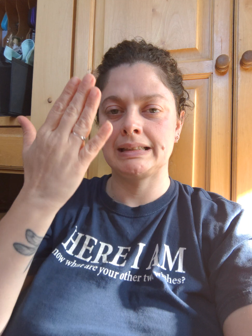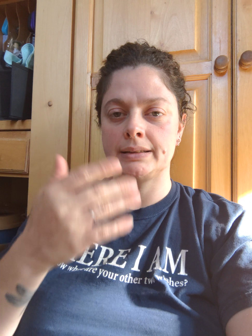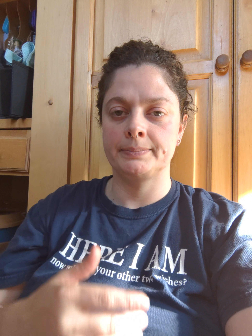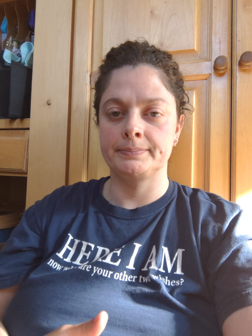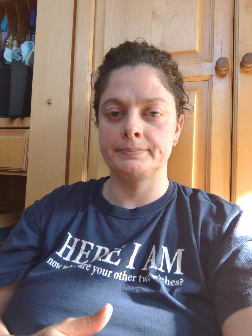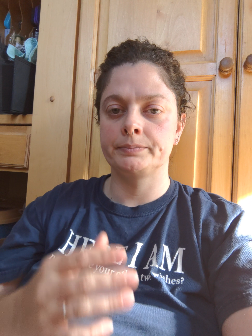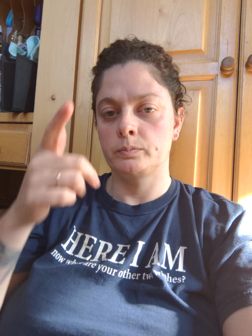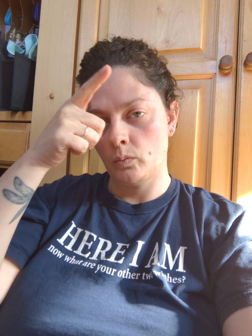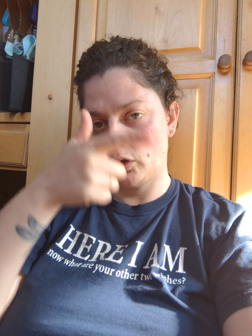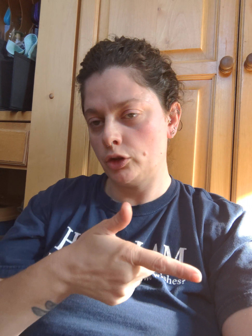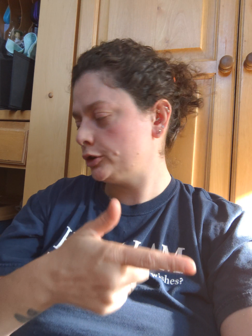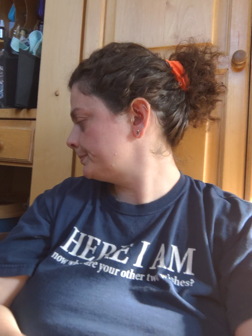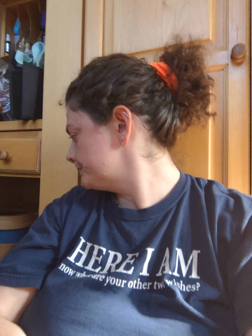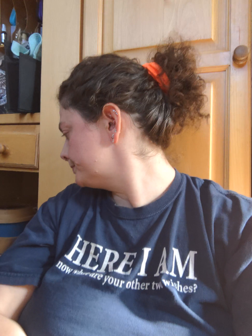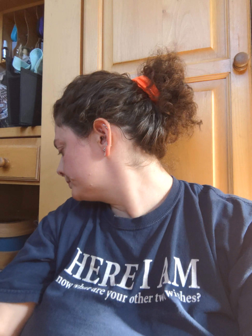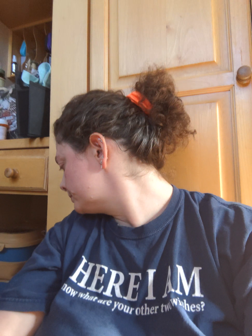brother